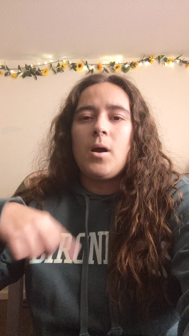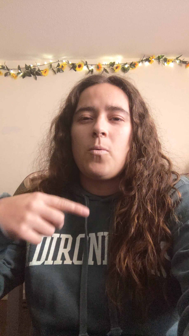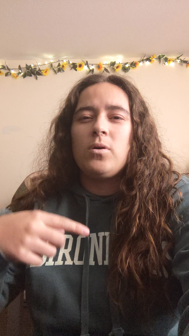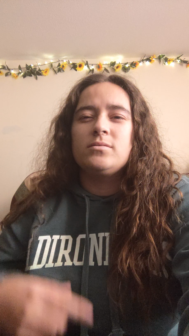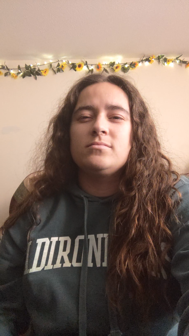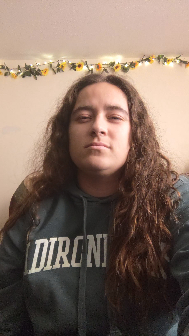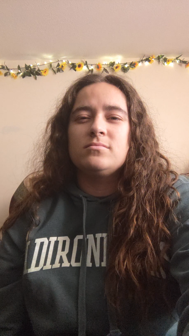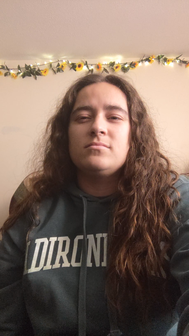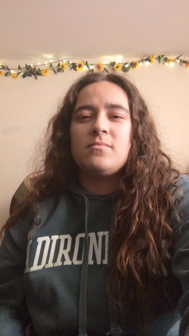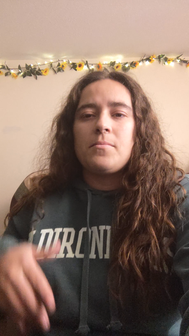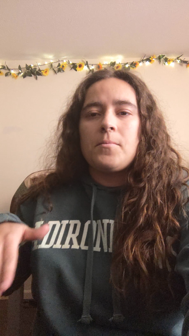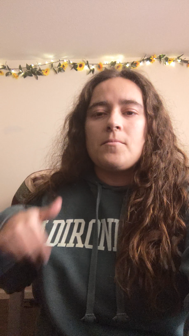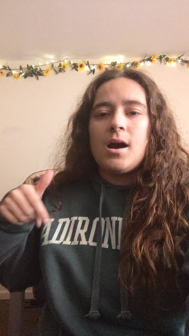pants